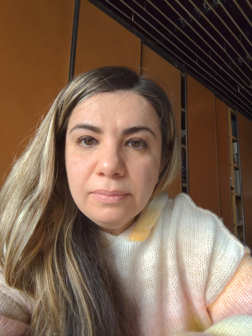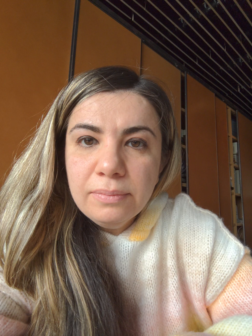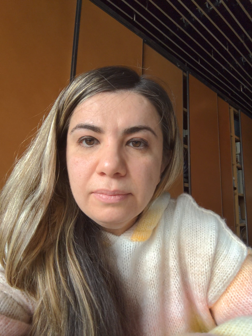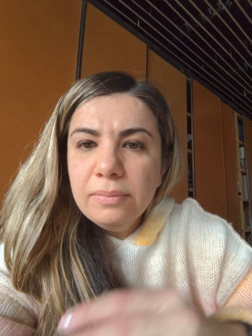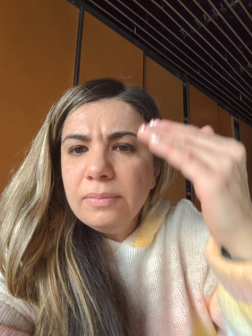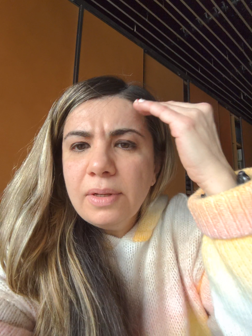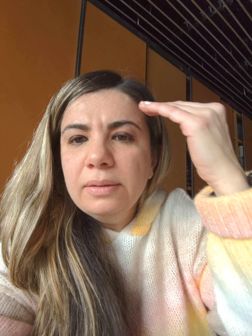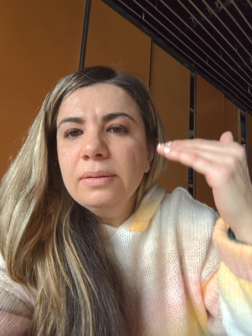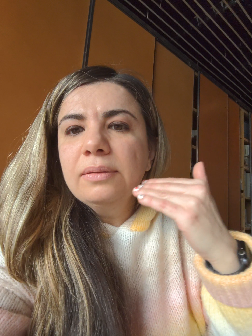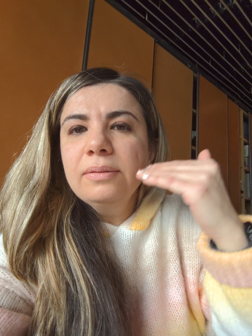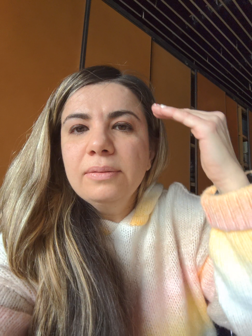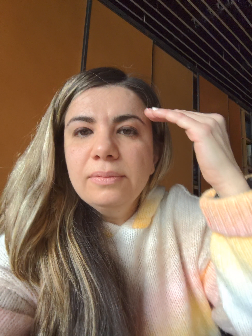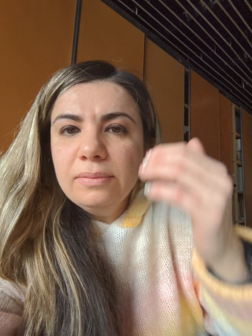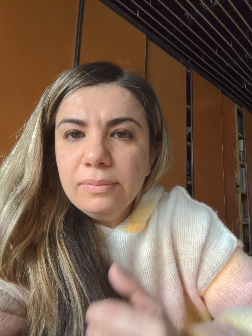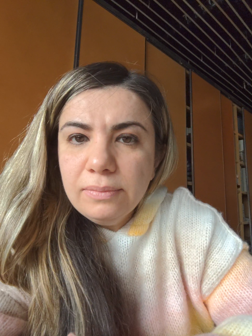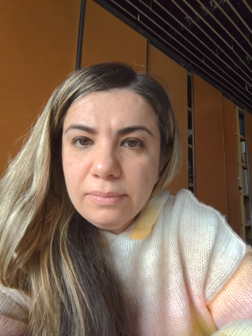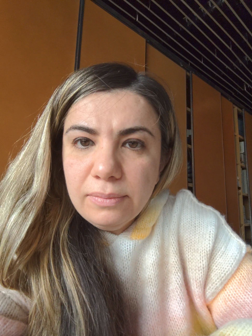head